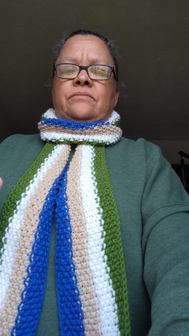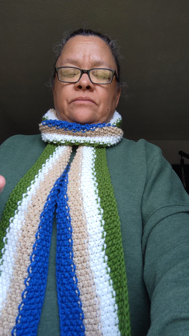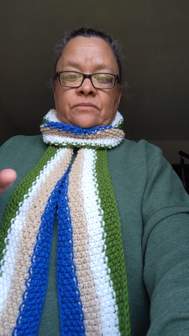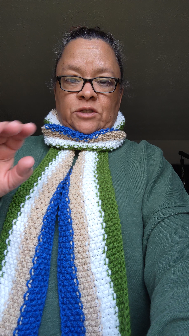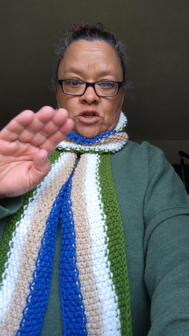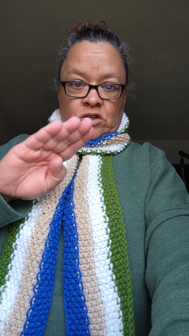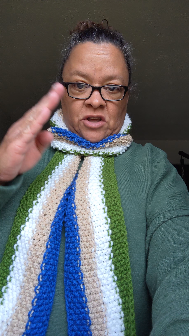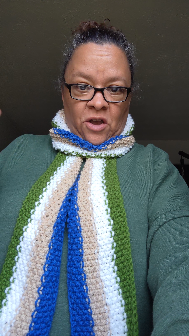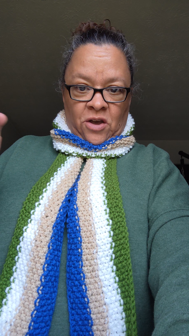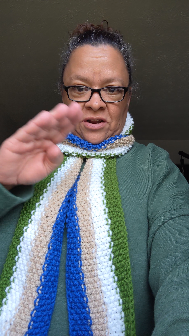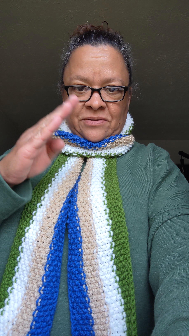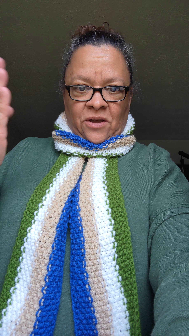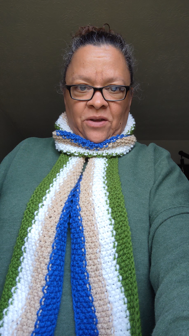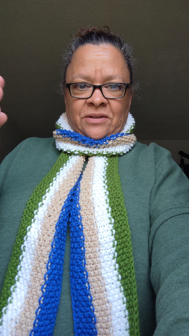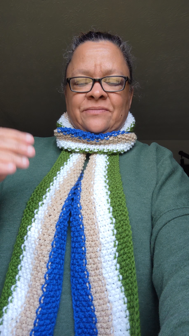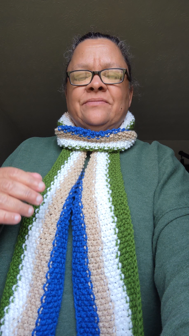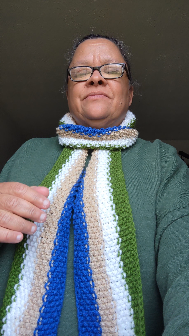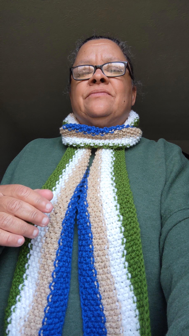door